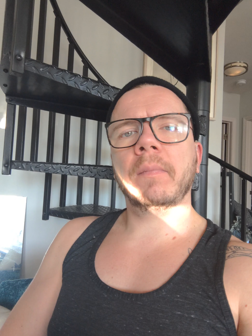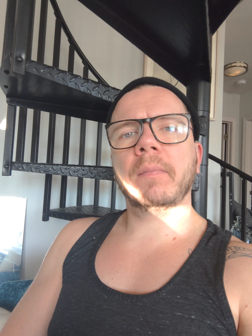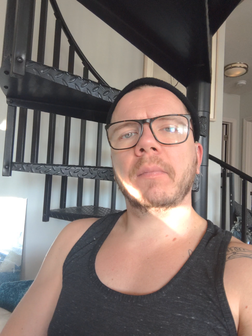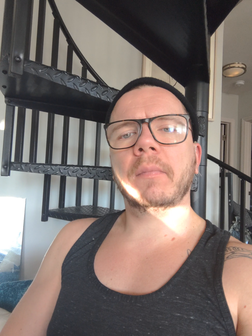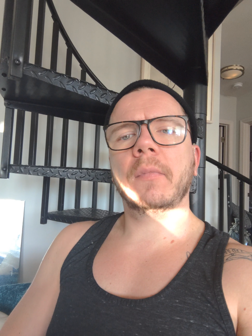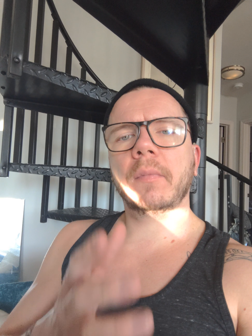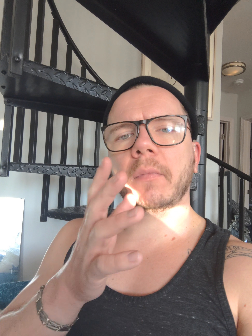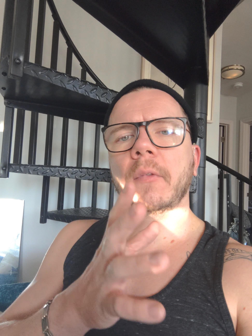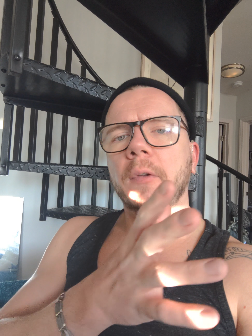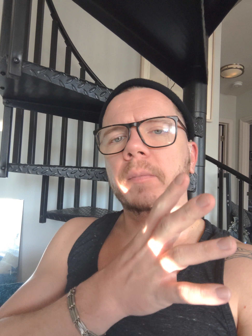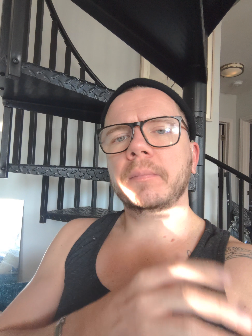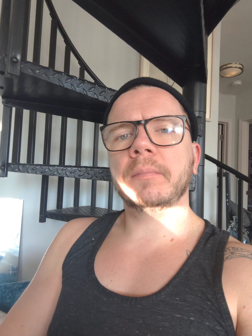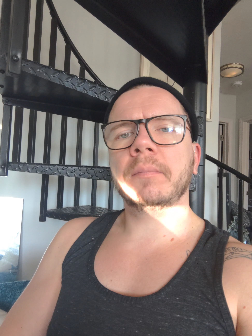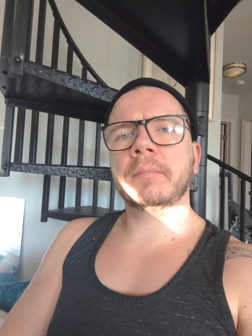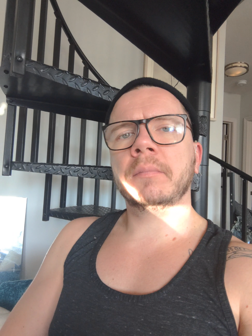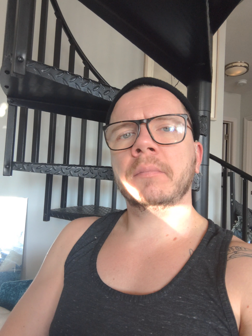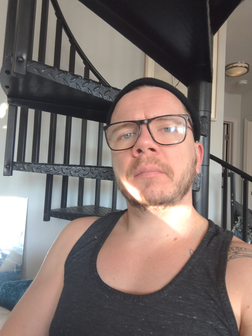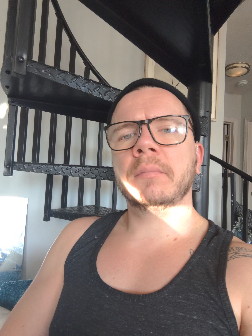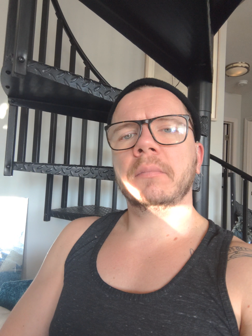farm